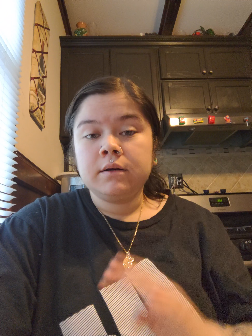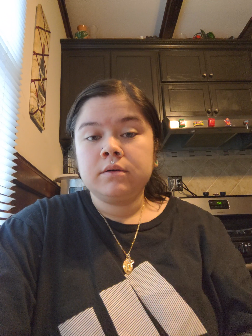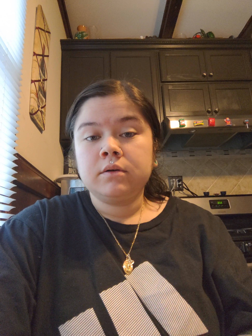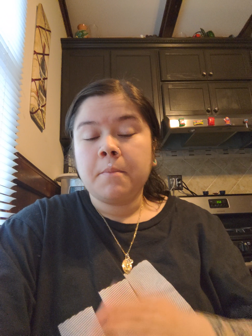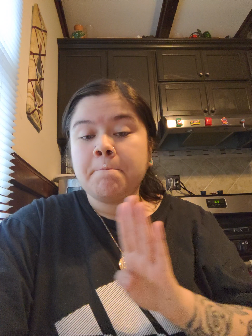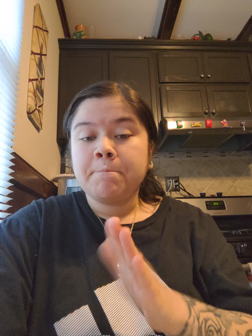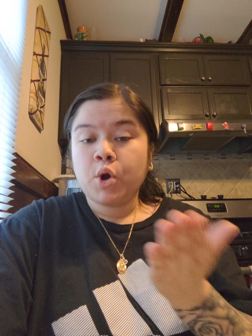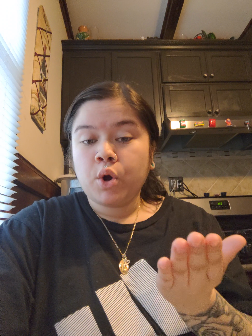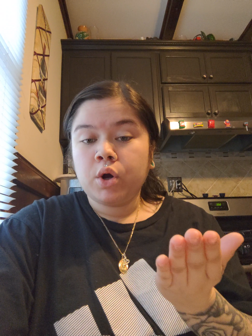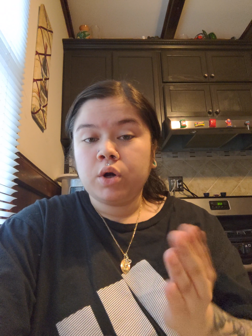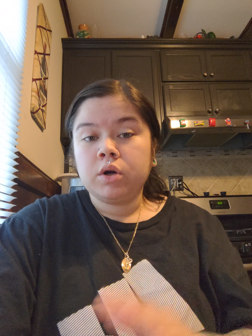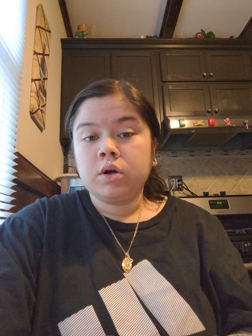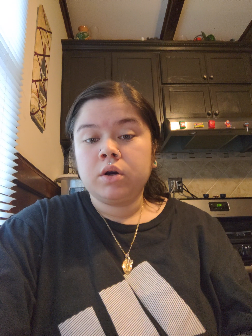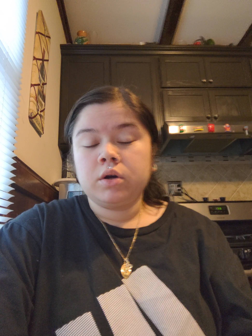book